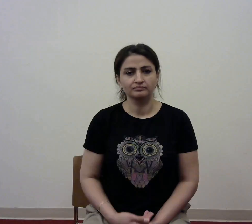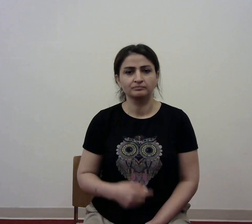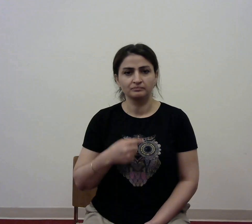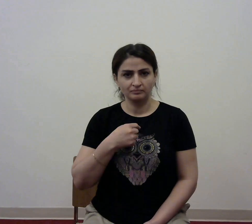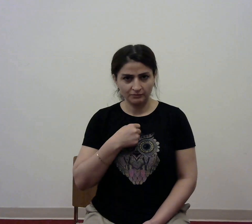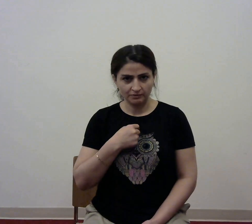mən